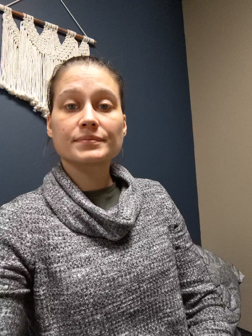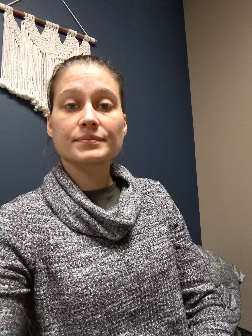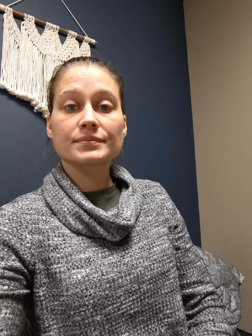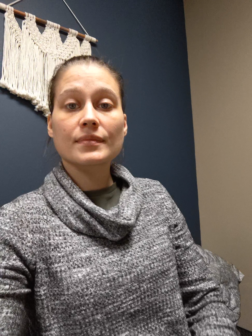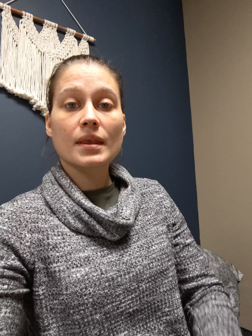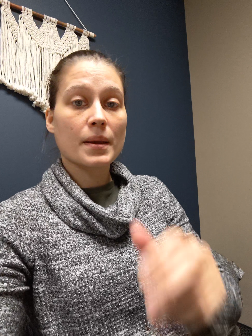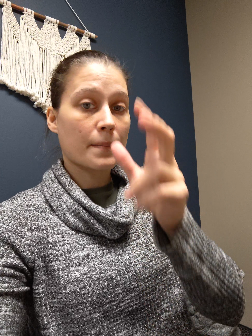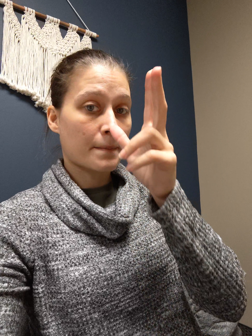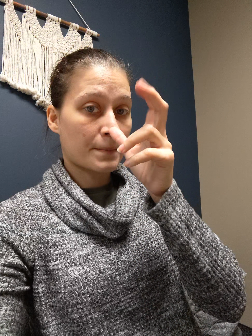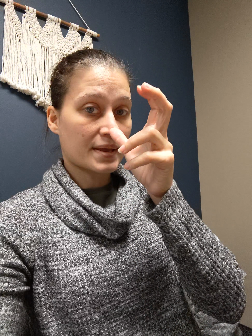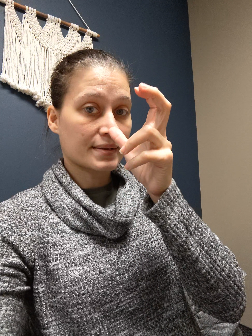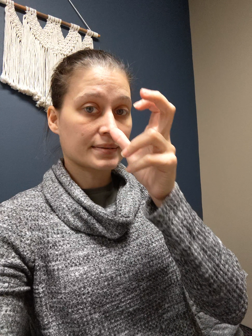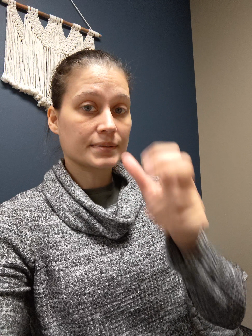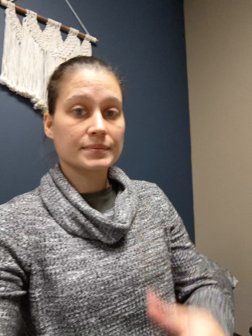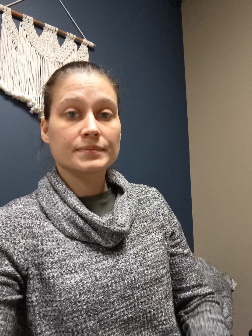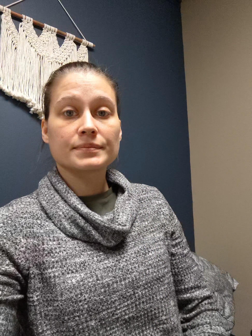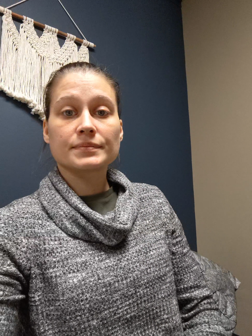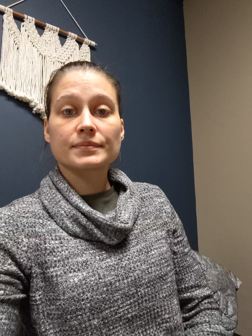bug